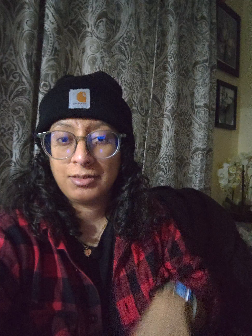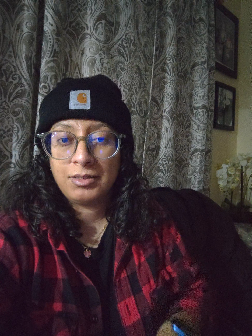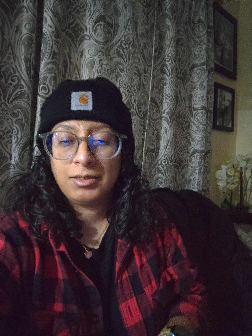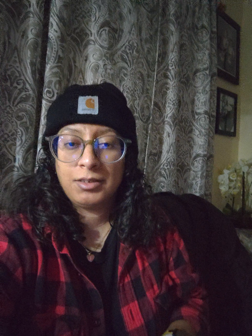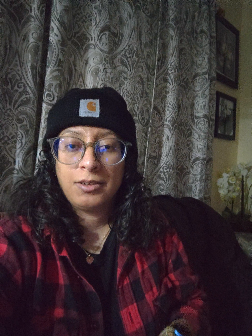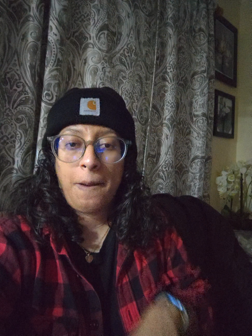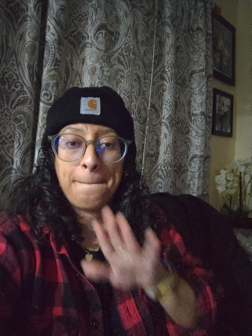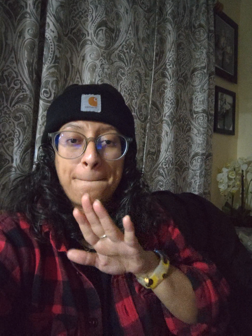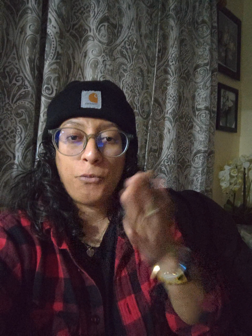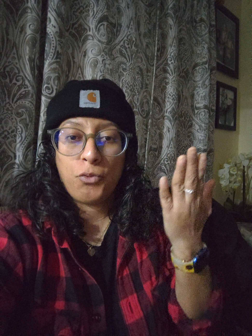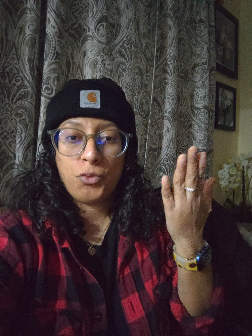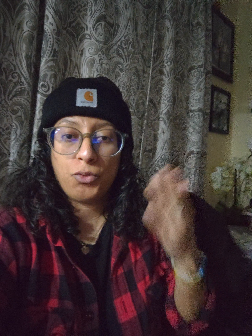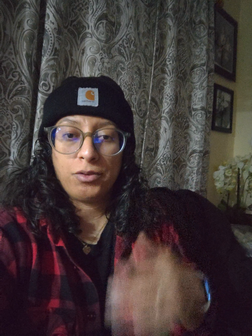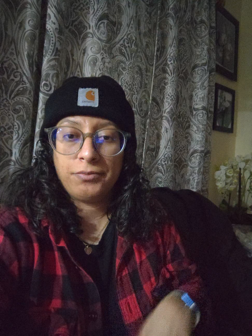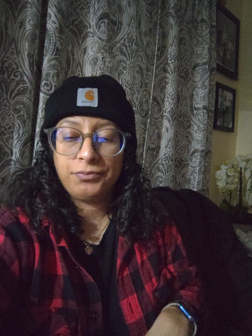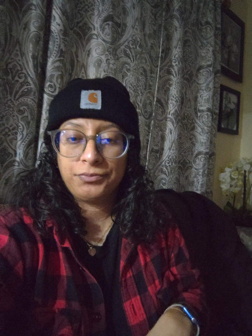book